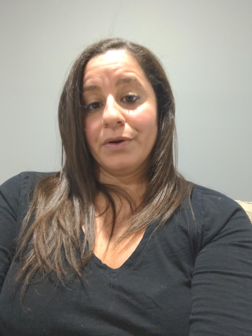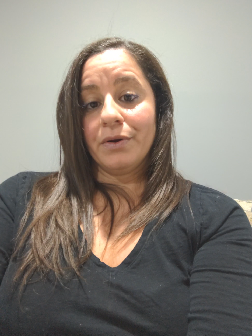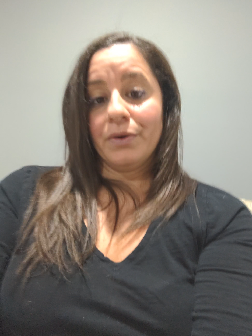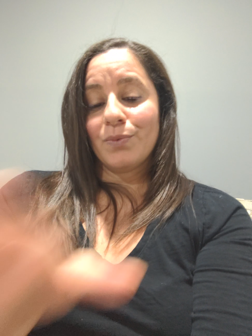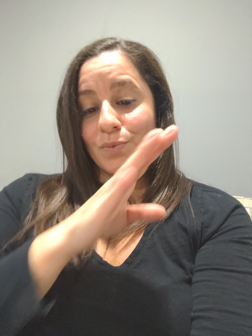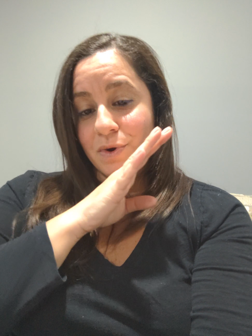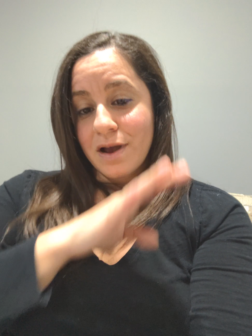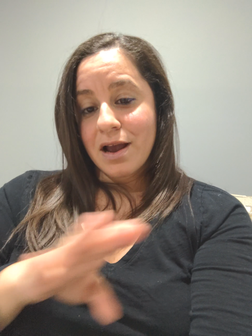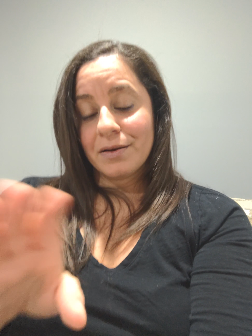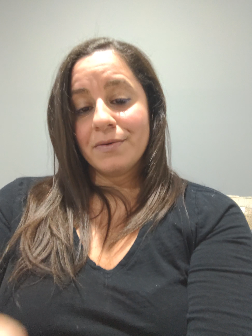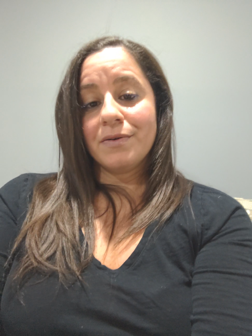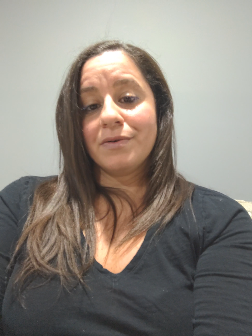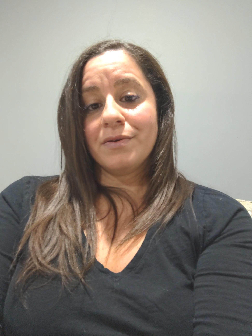quiet